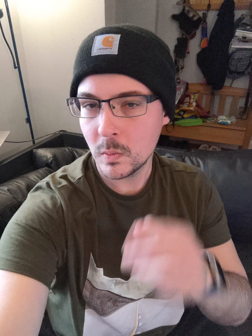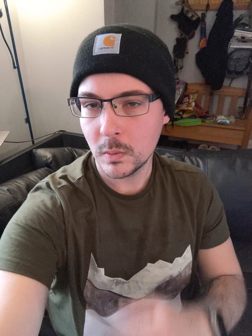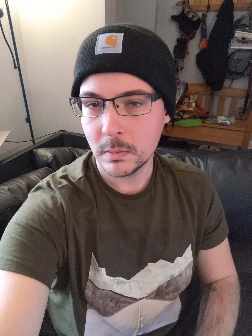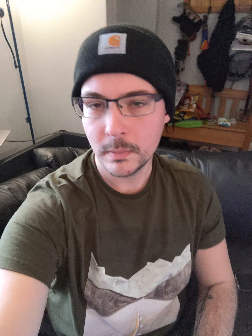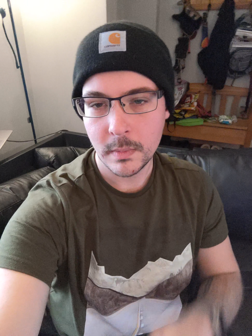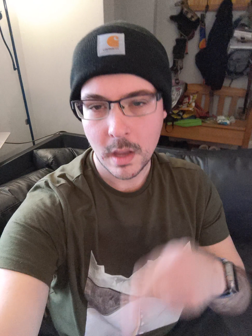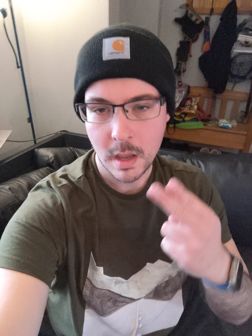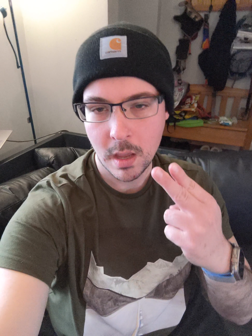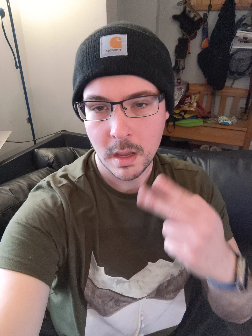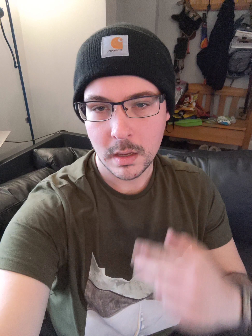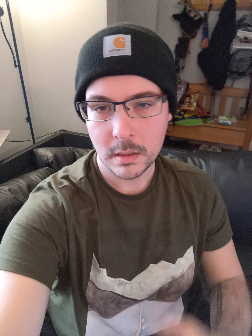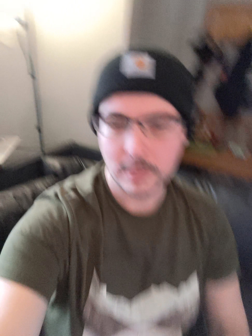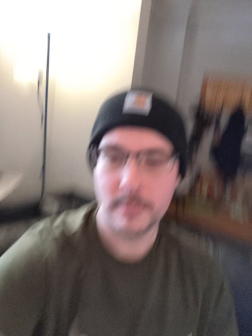high